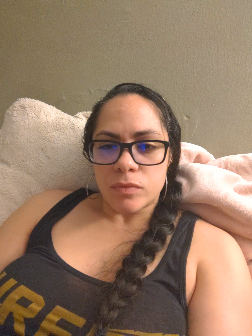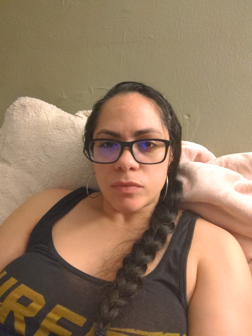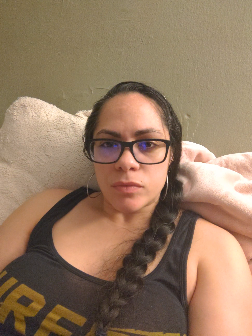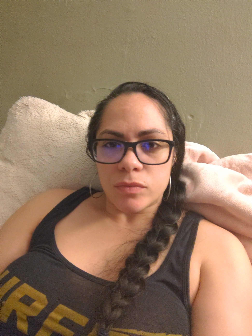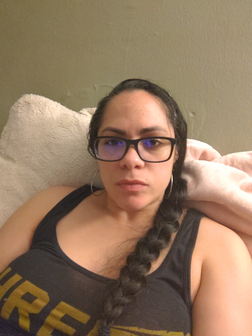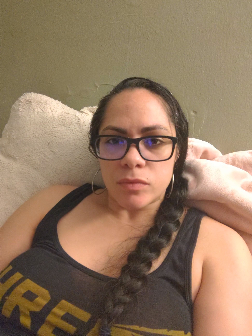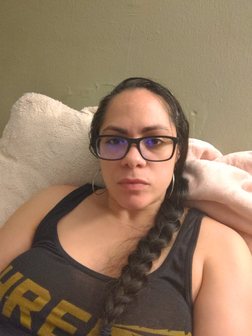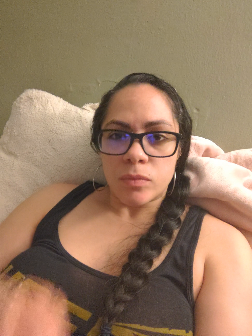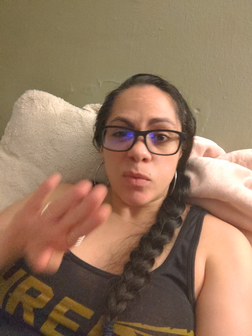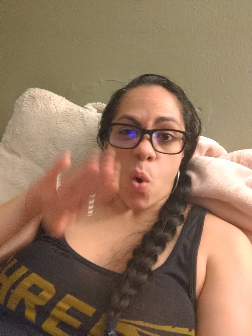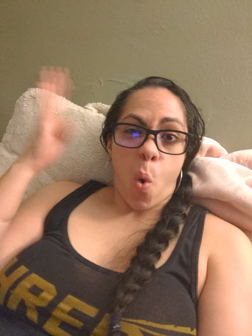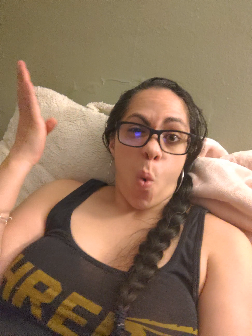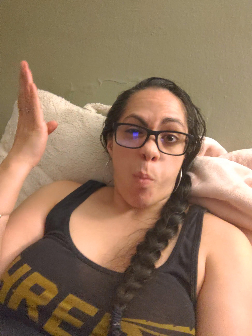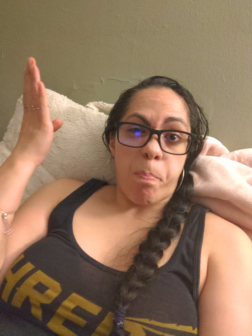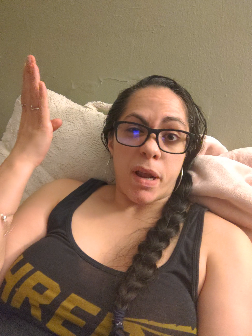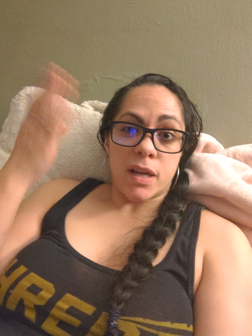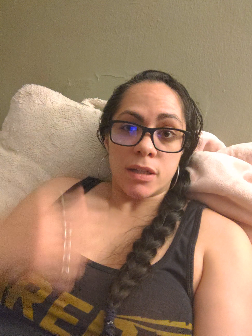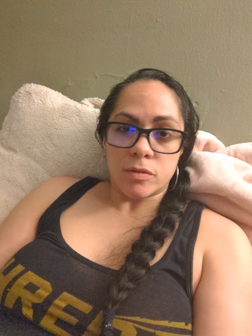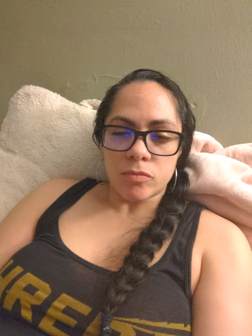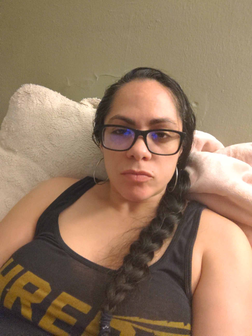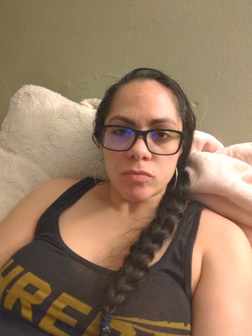open